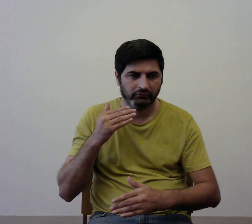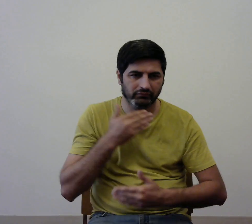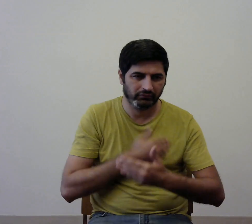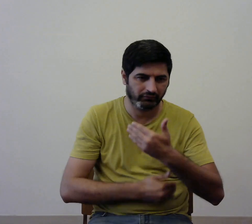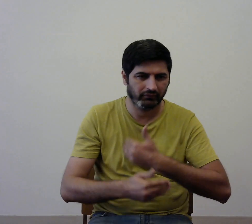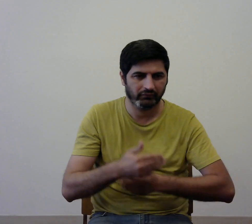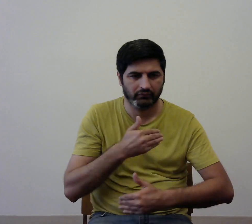əlil